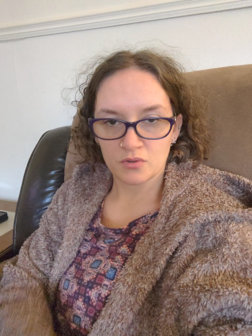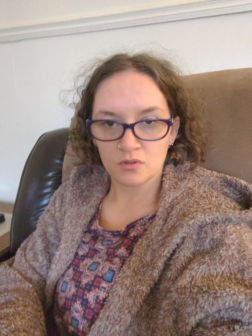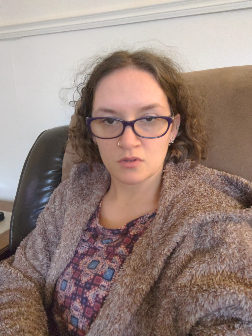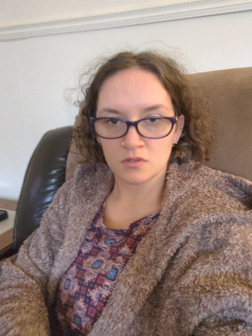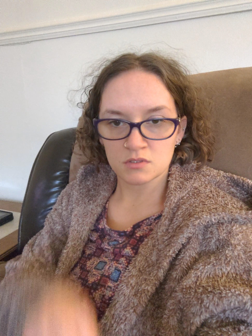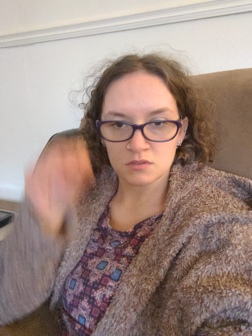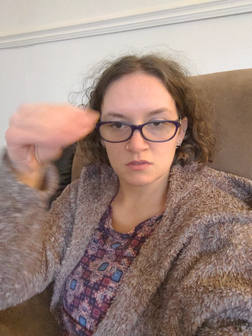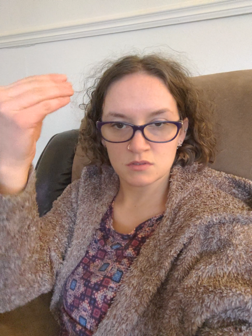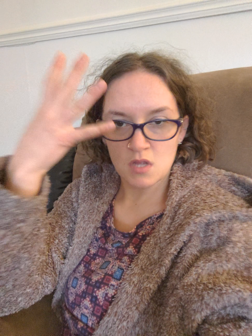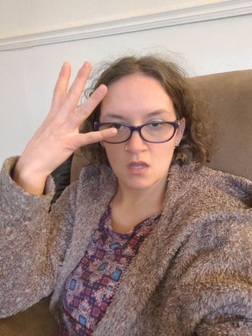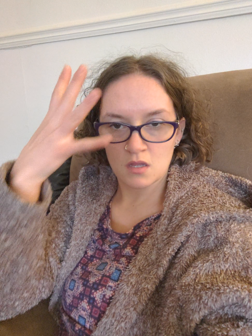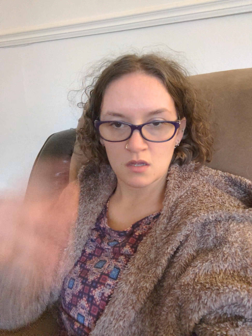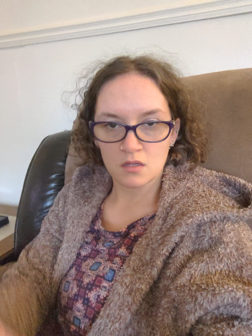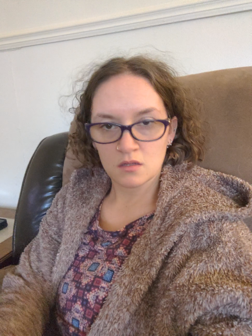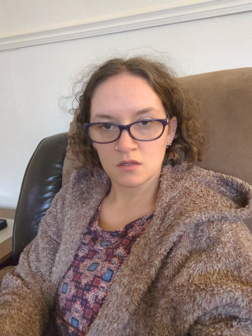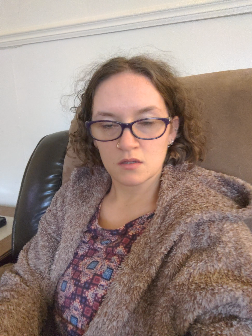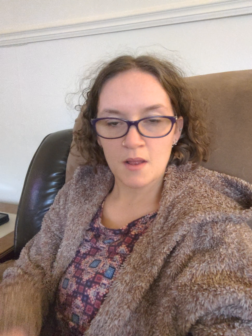sun